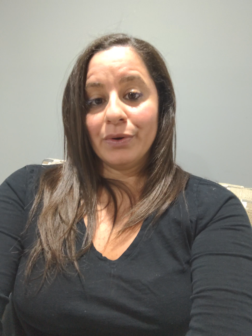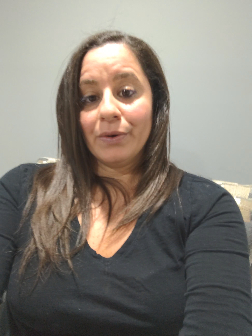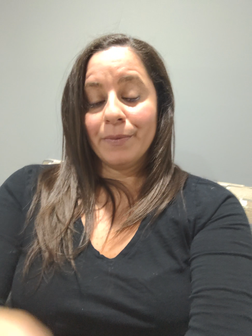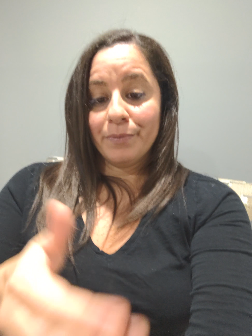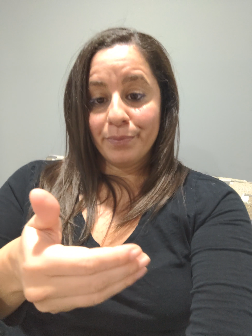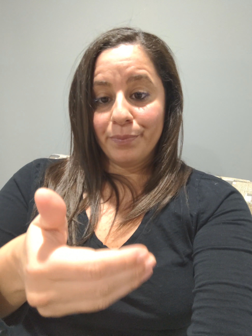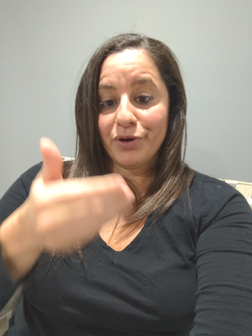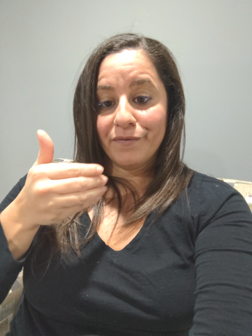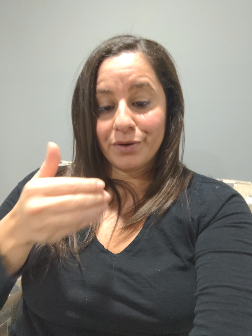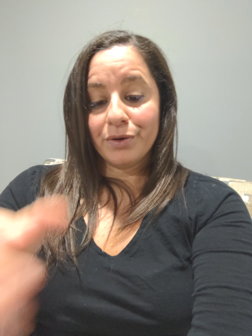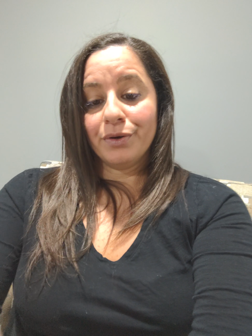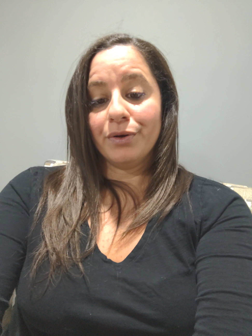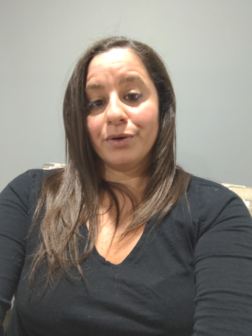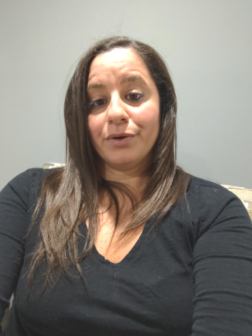before